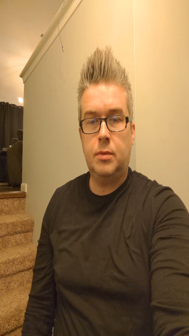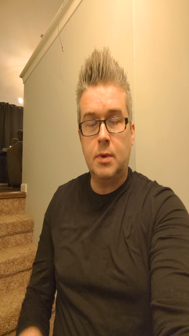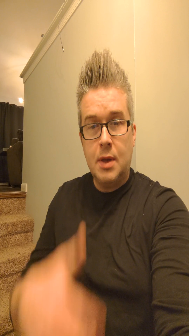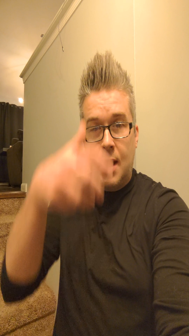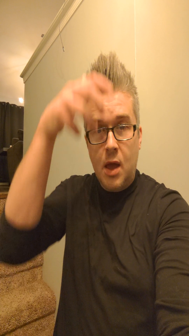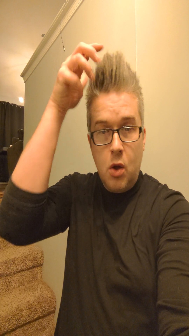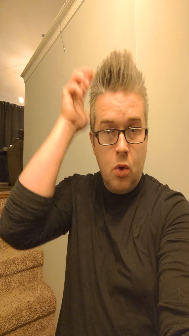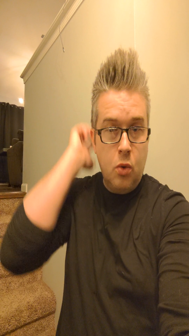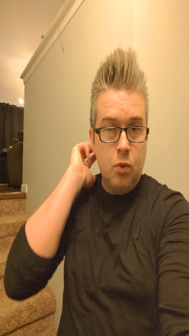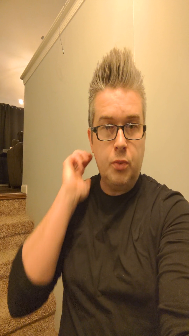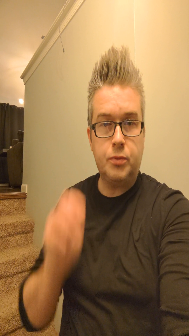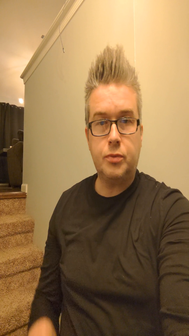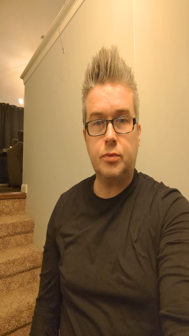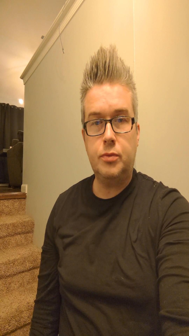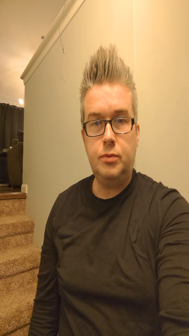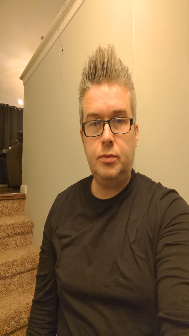lion